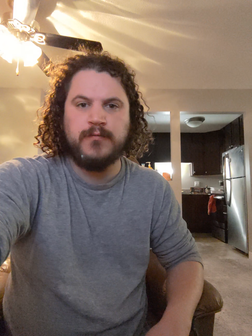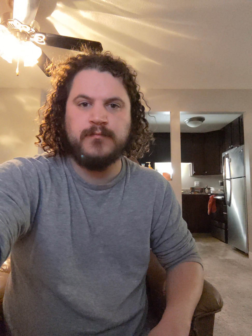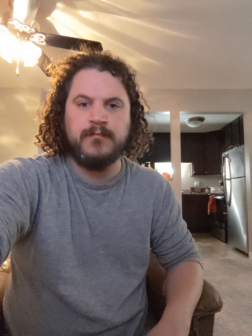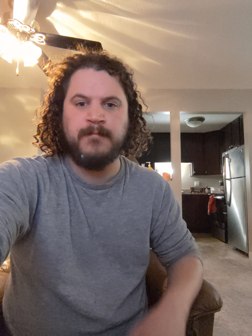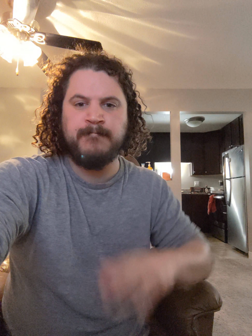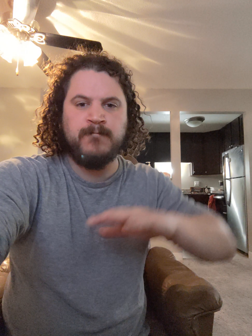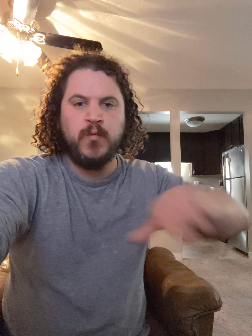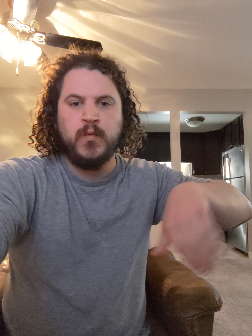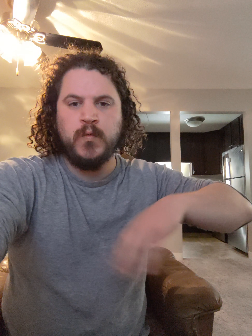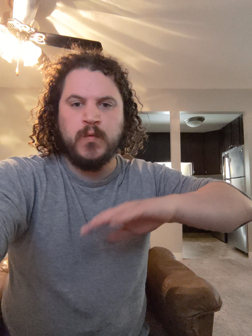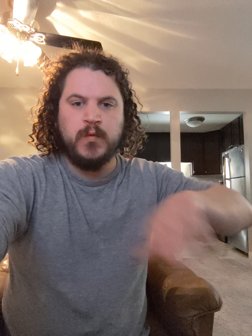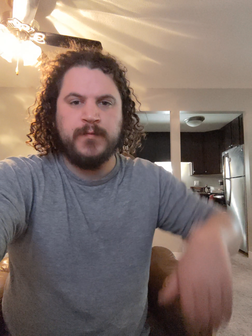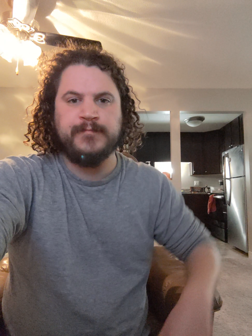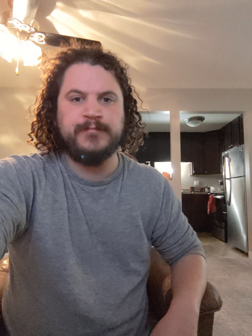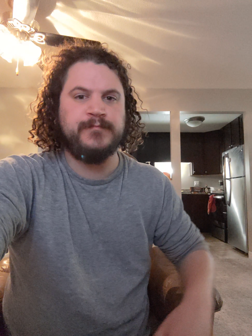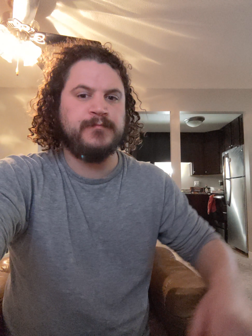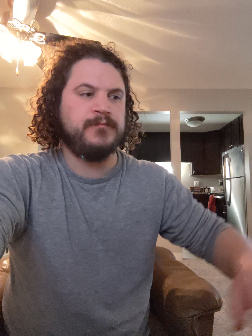pool